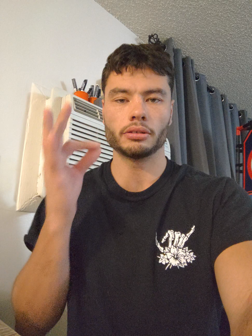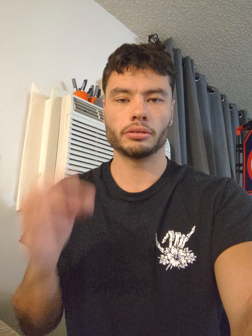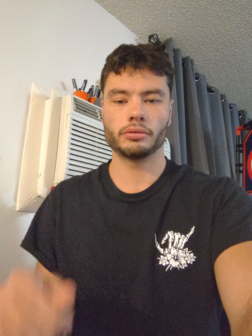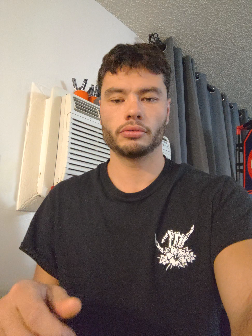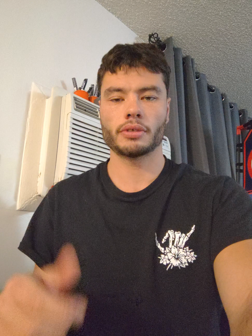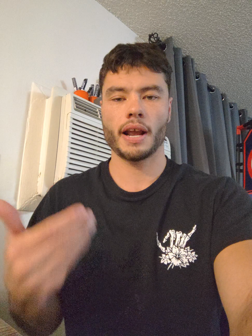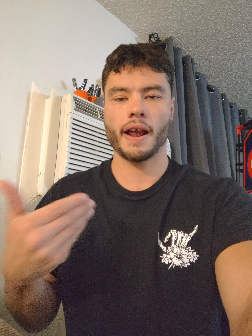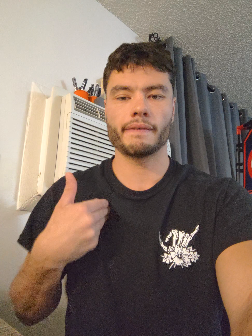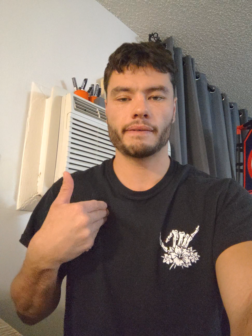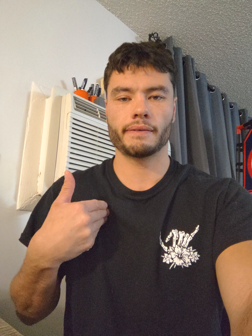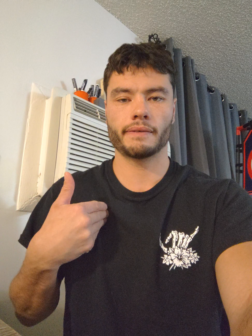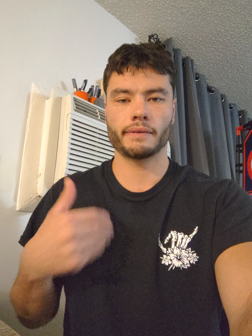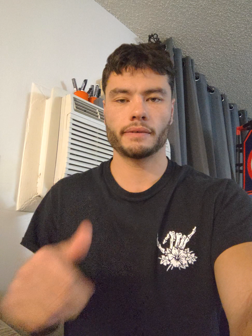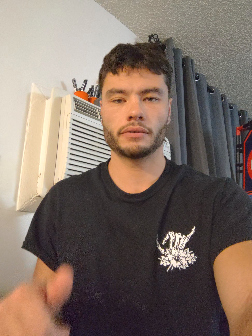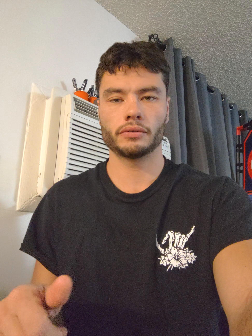have